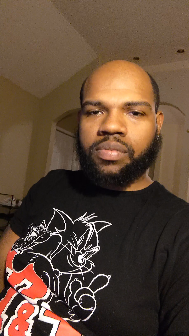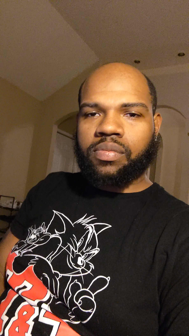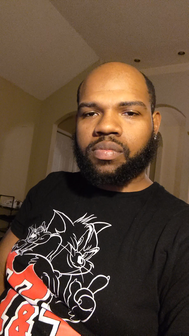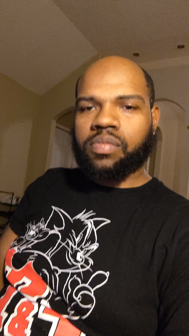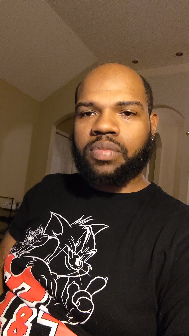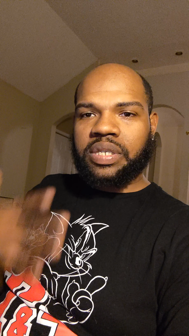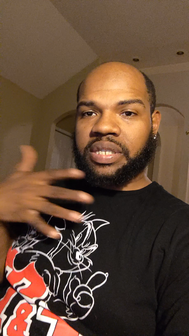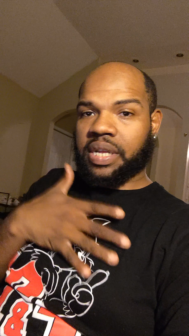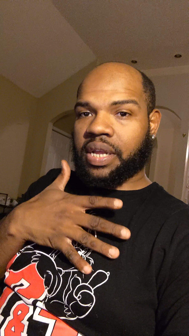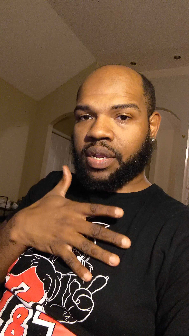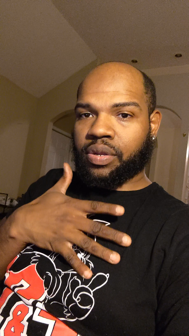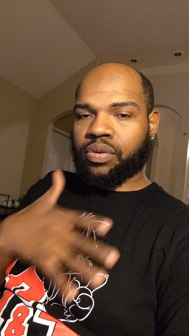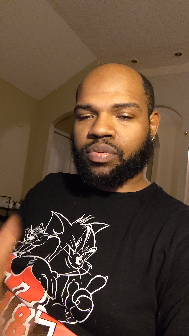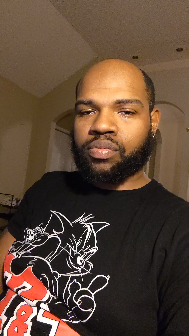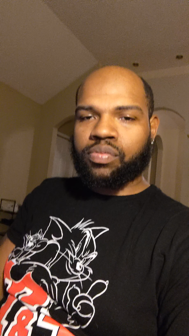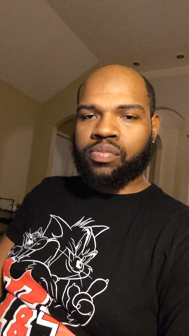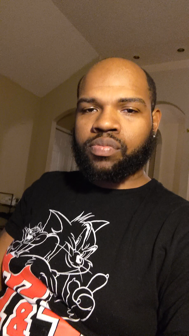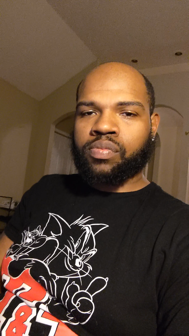scared